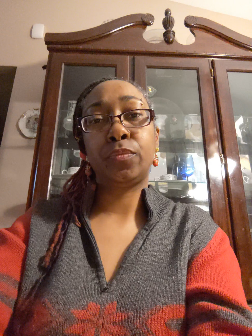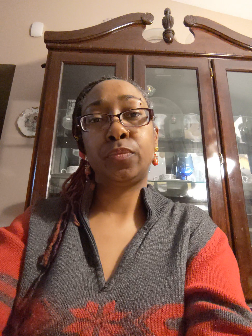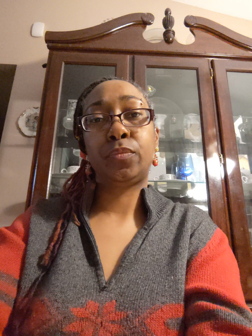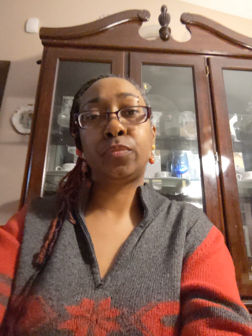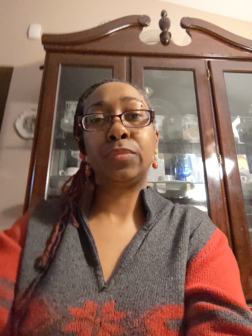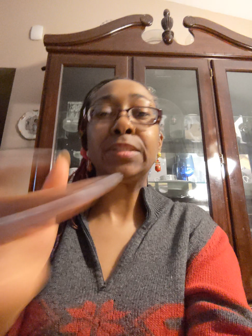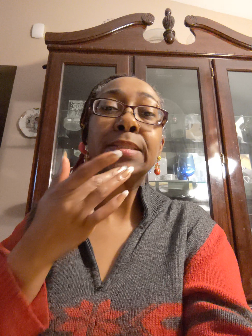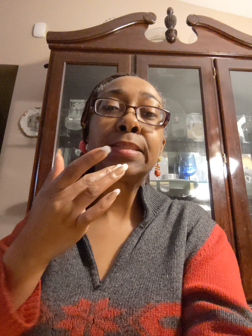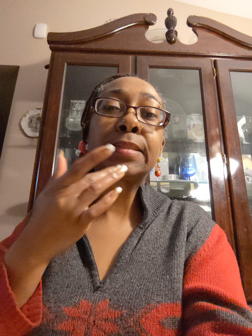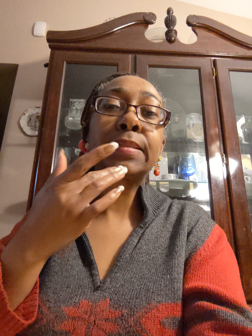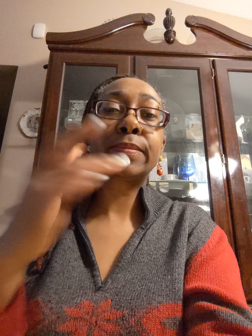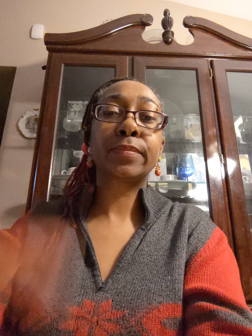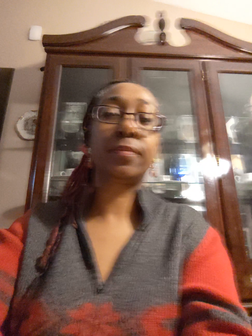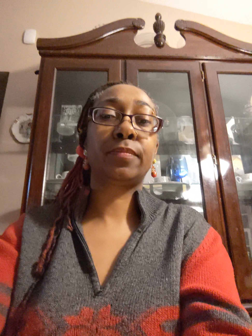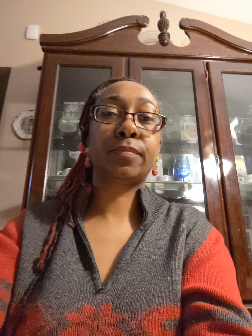taste